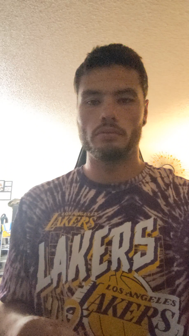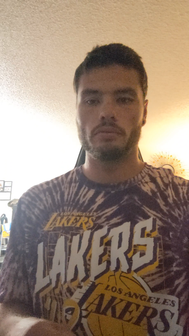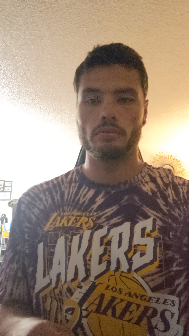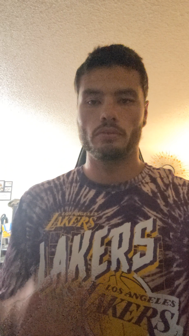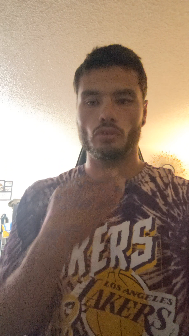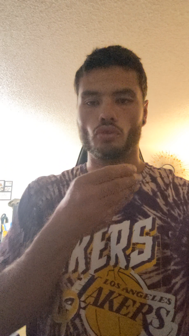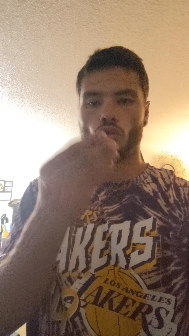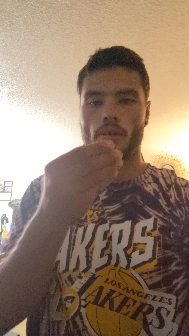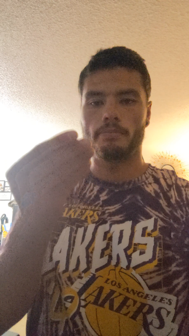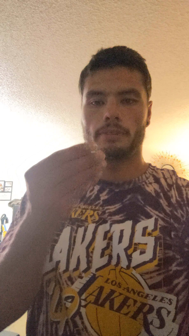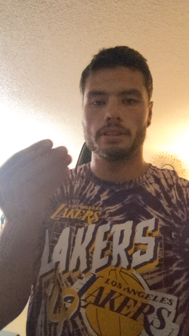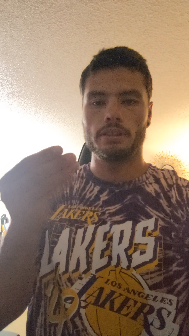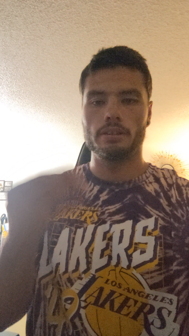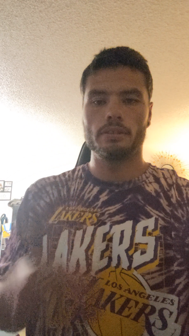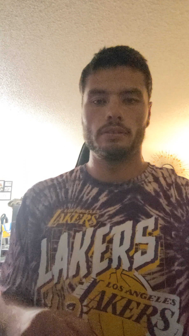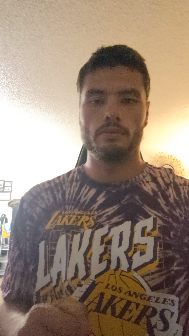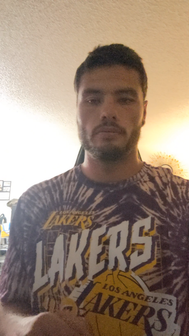shopping